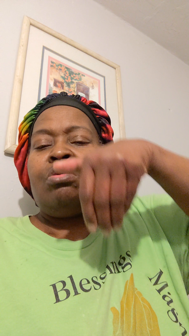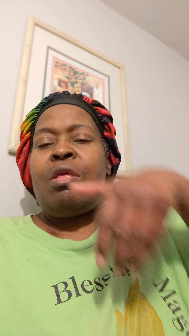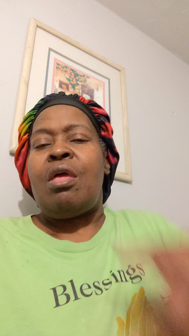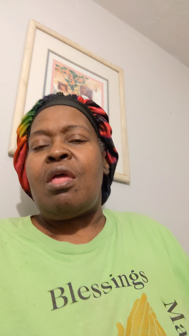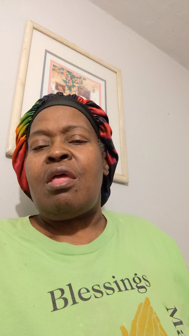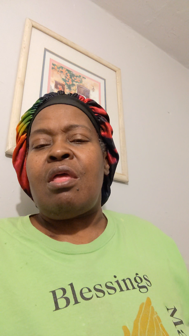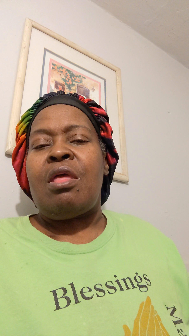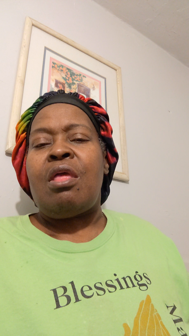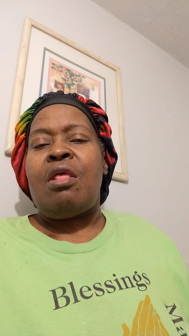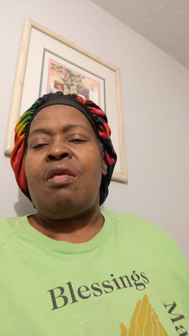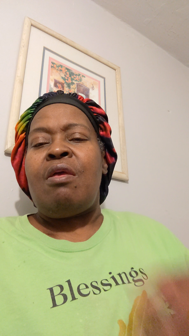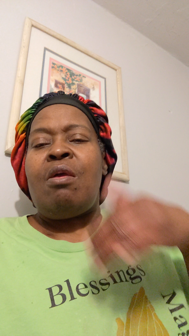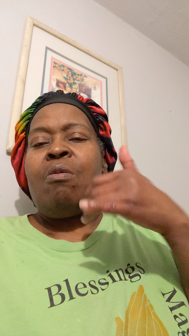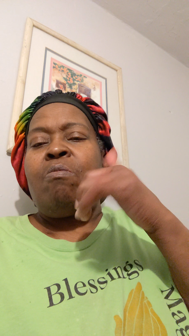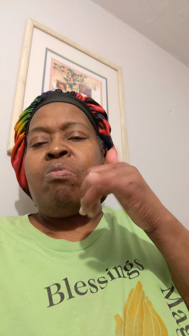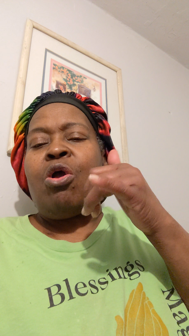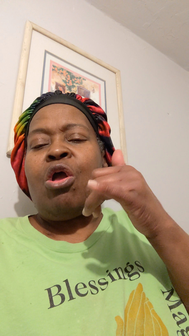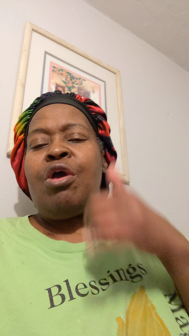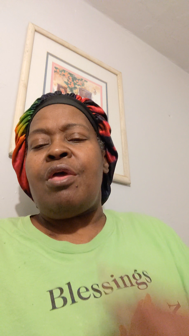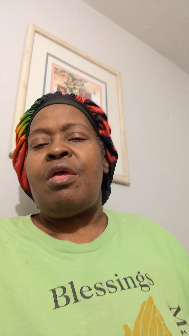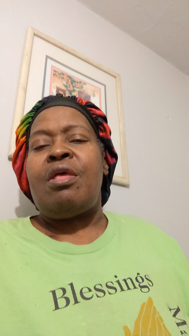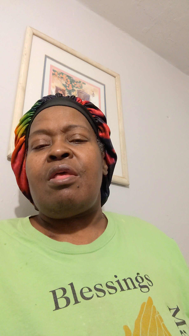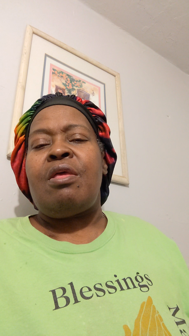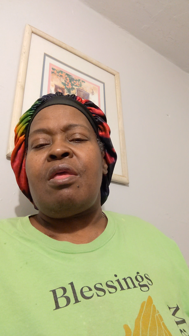party